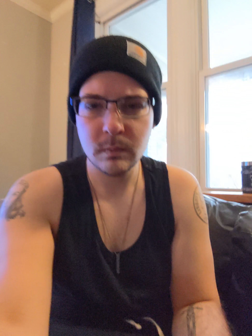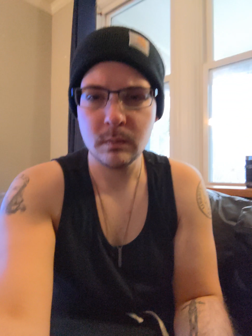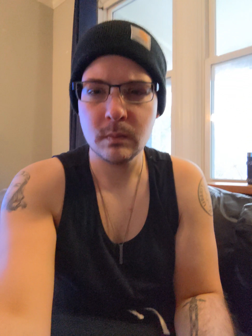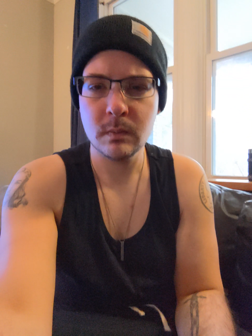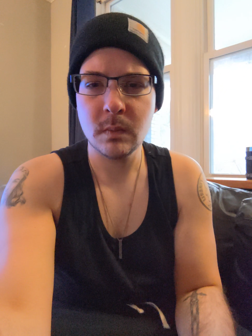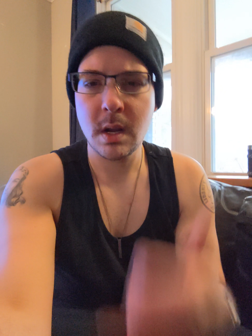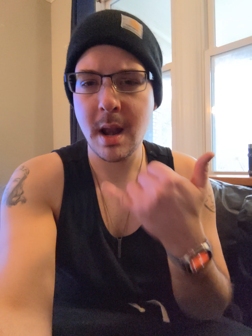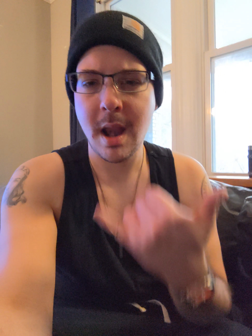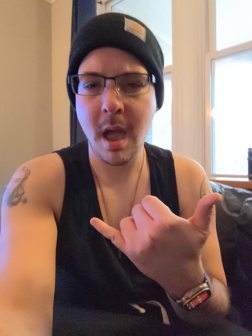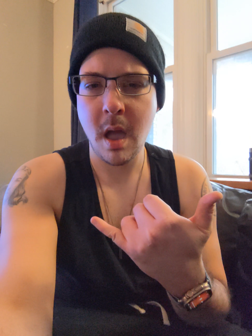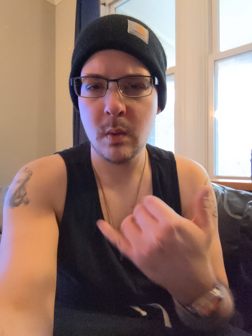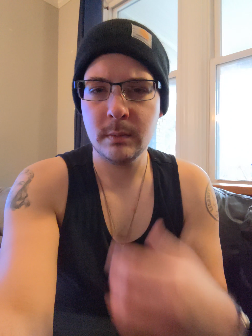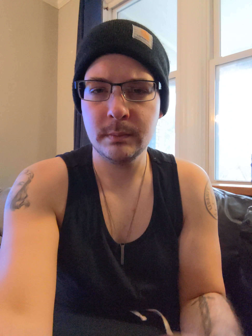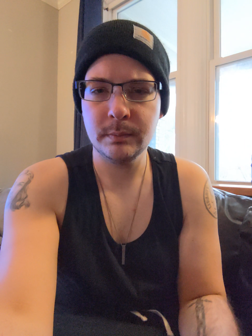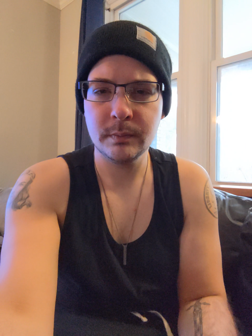now